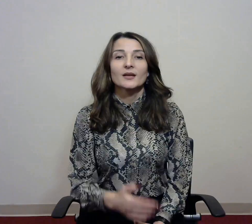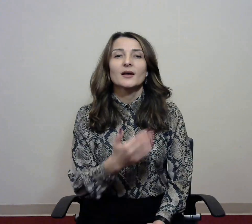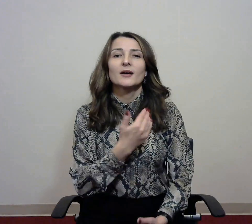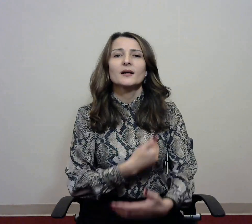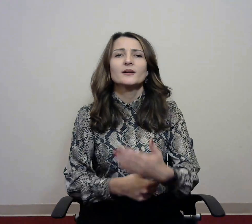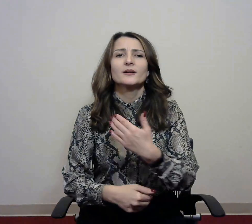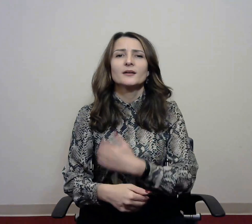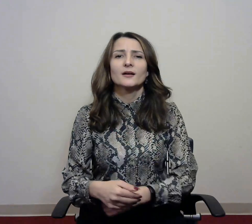əlil